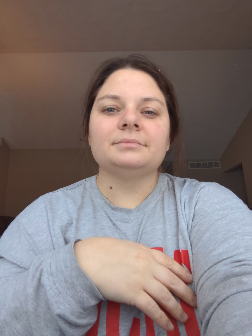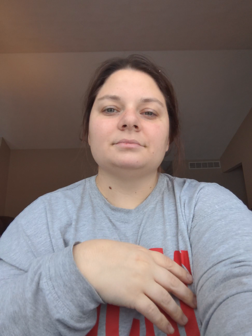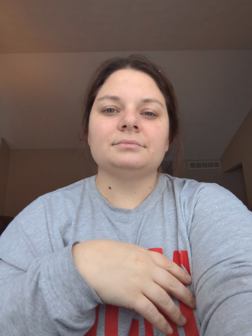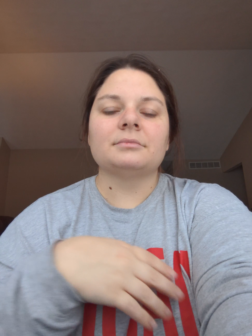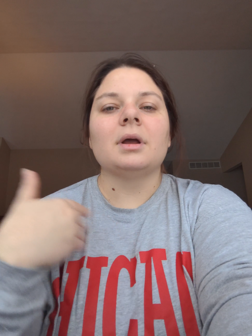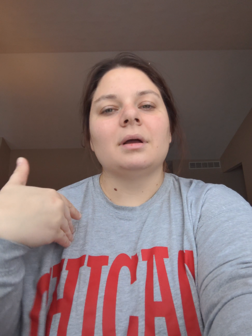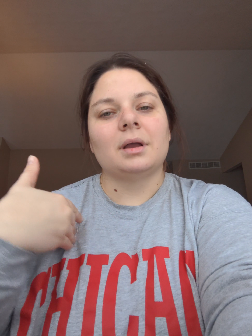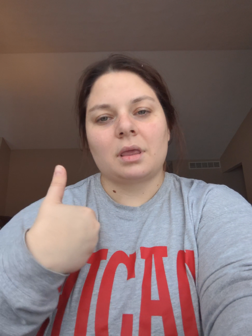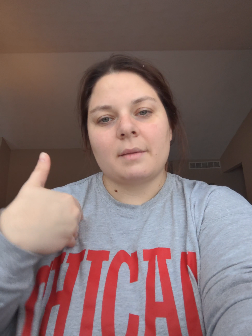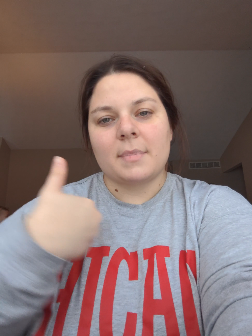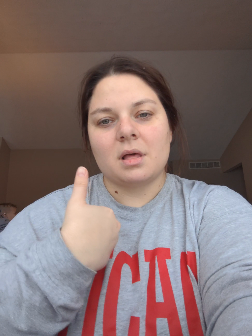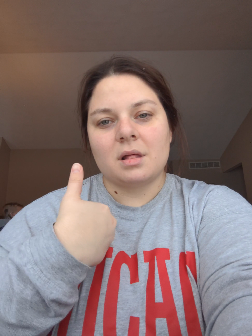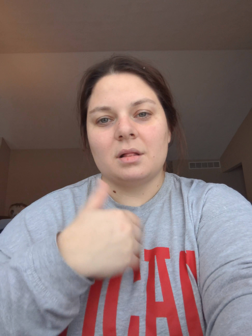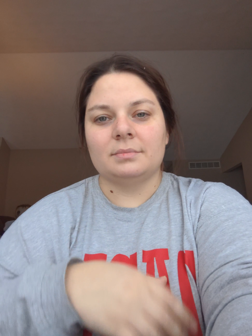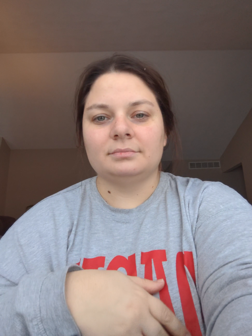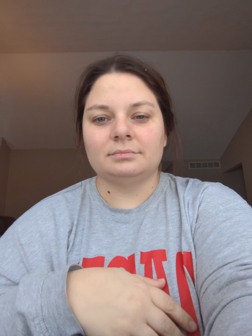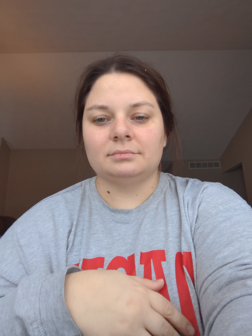animal